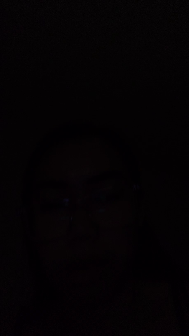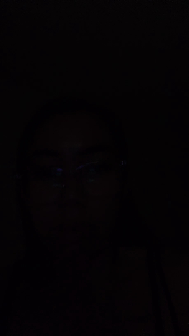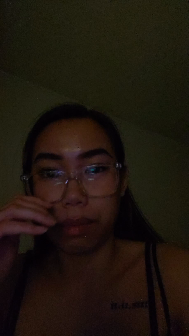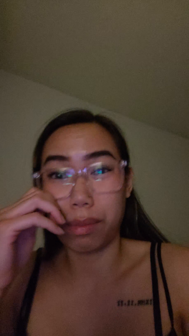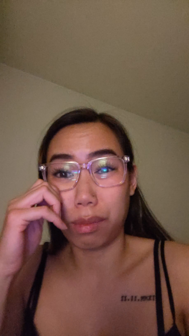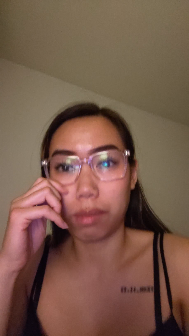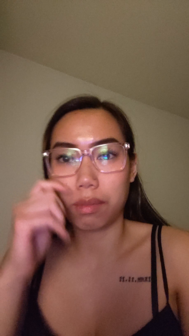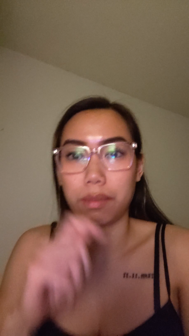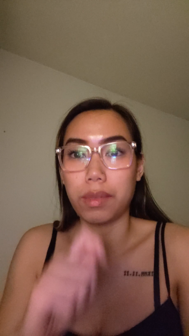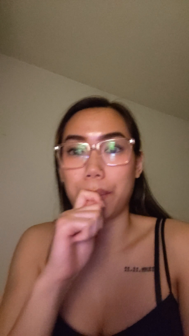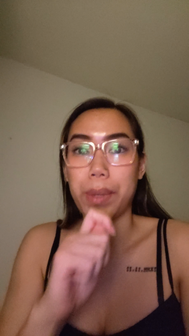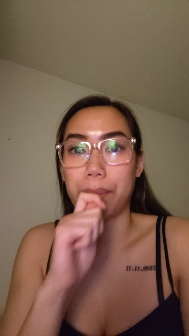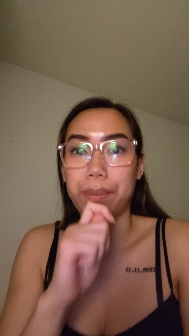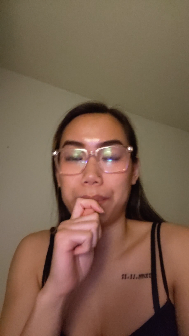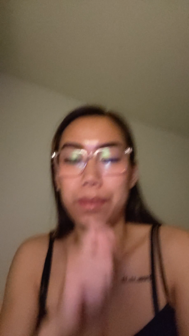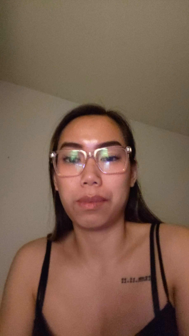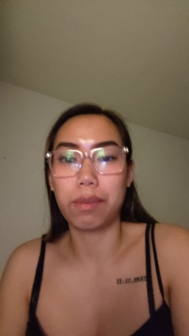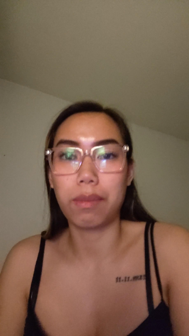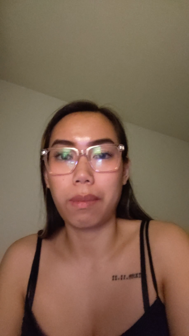popsicle